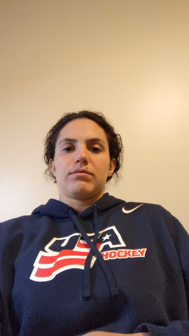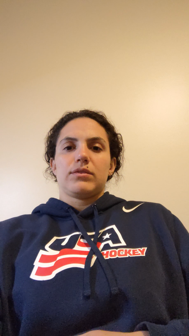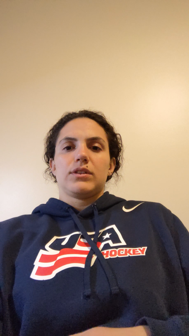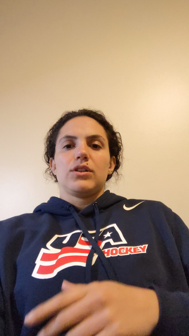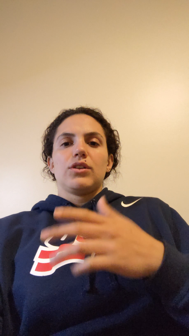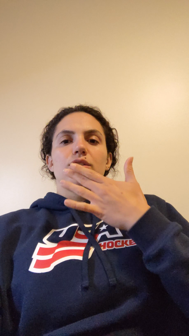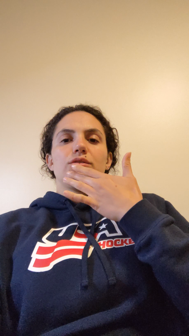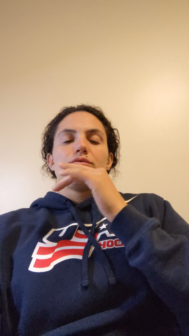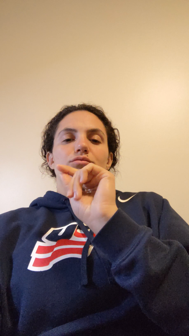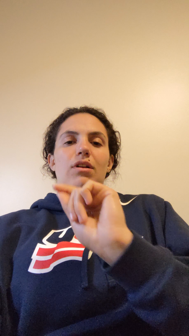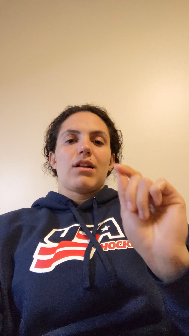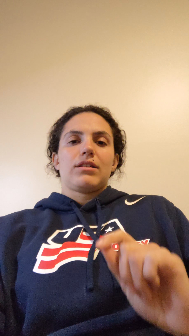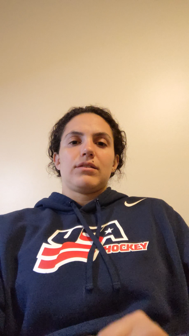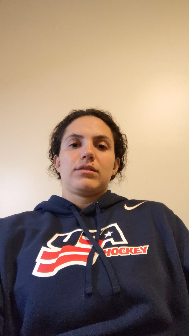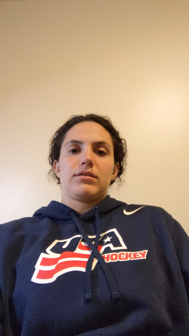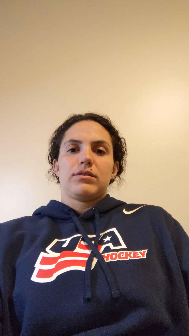crayon